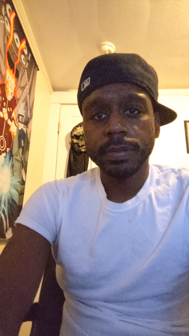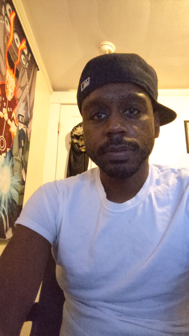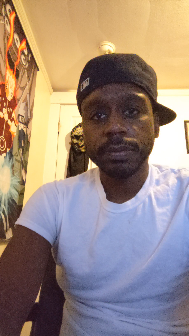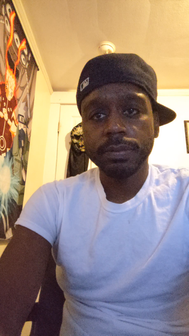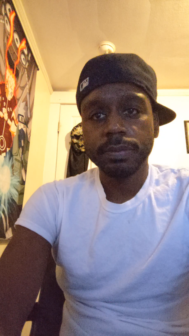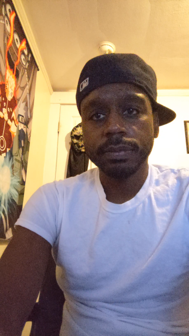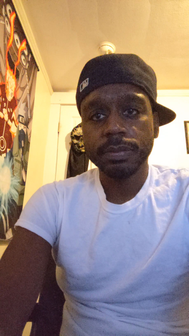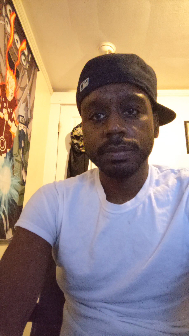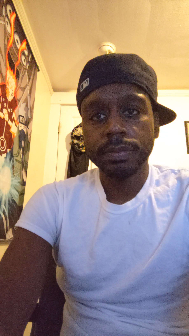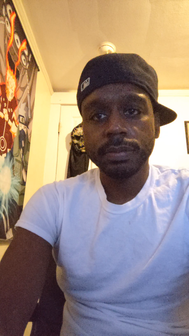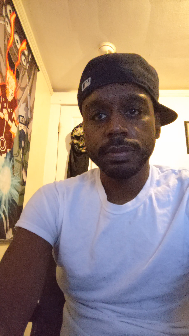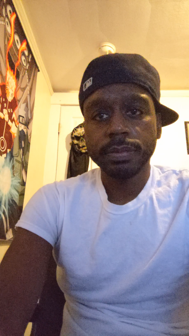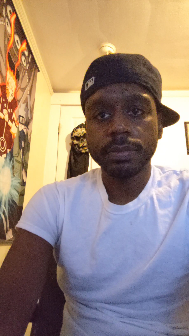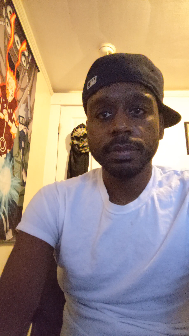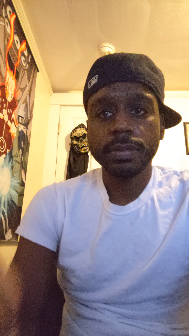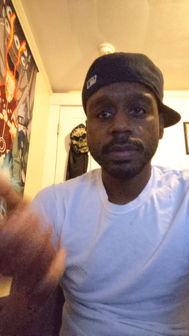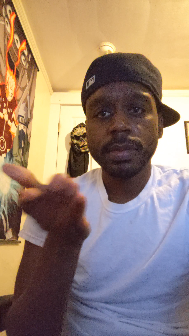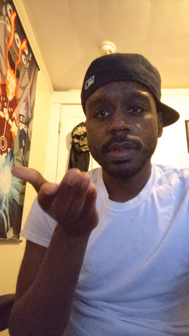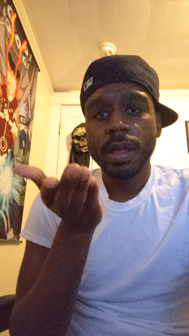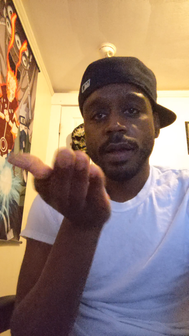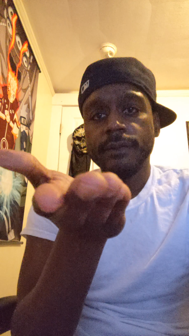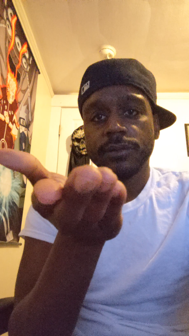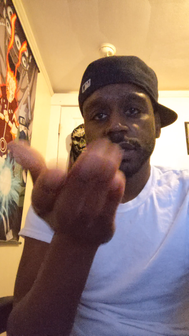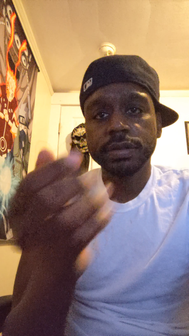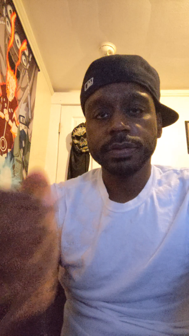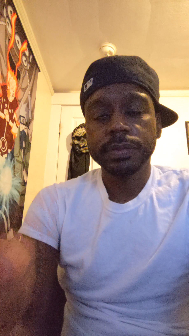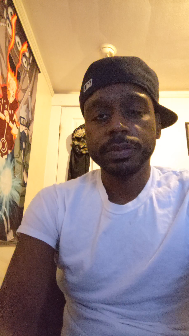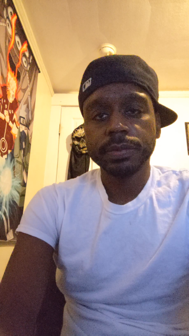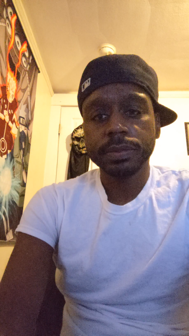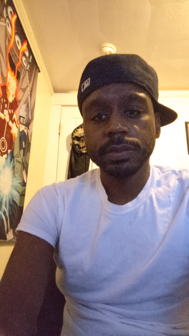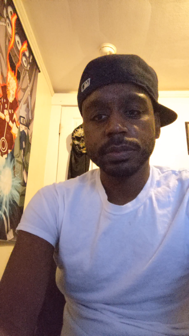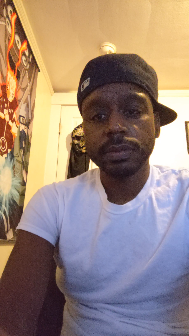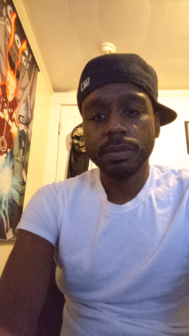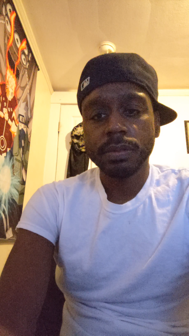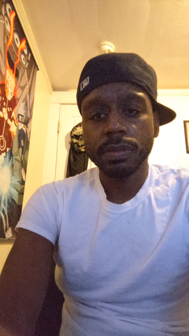oven